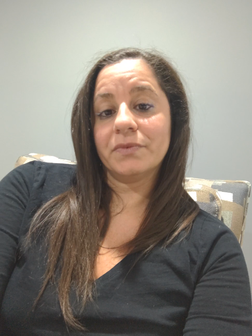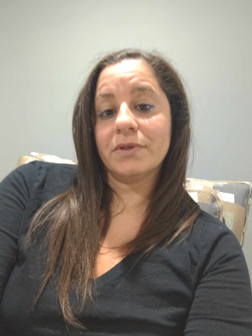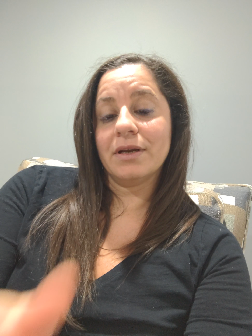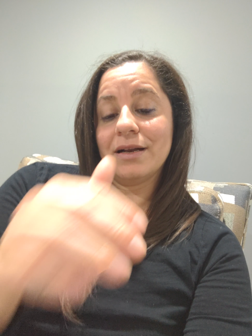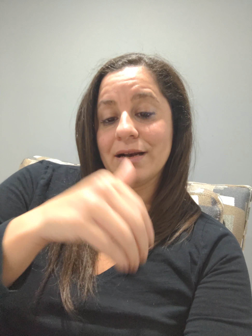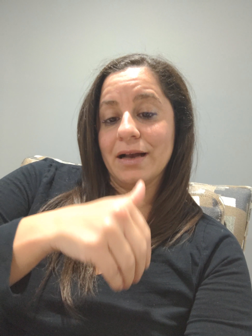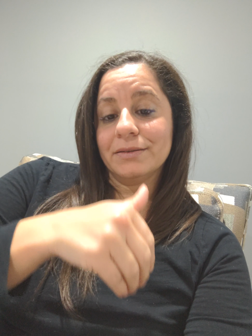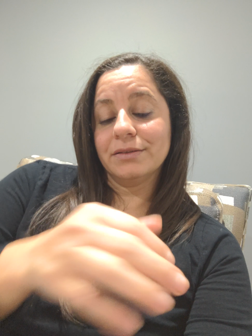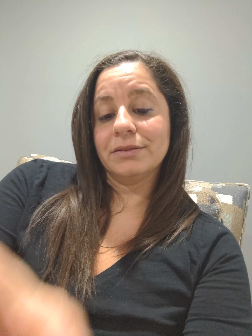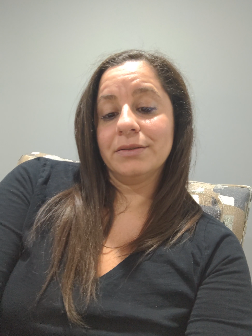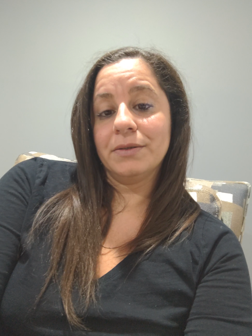night